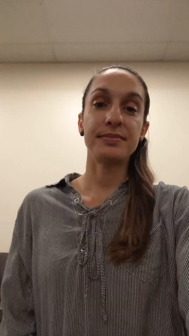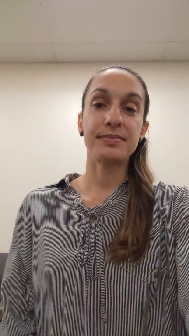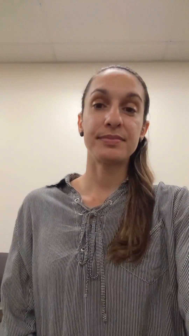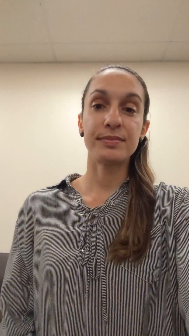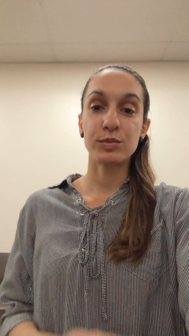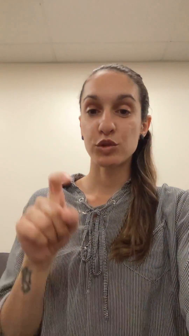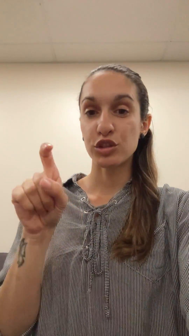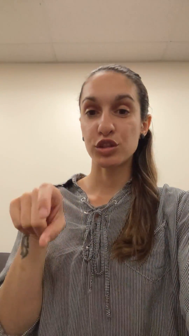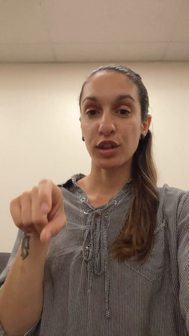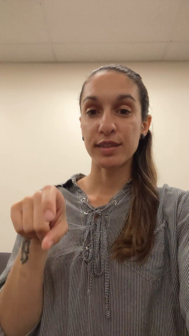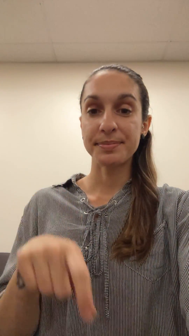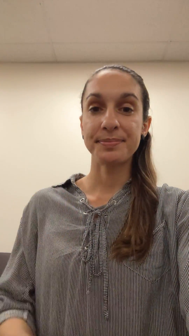should